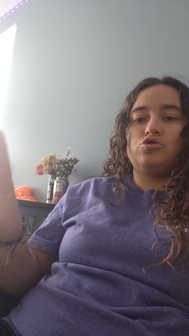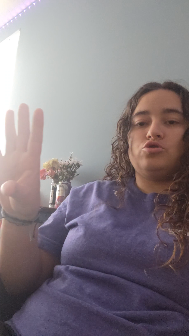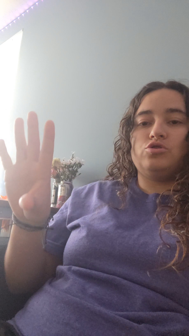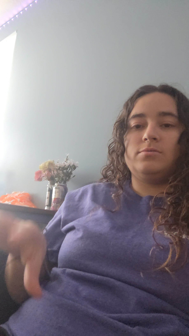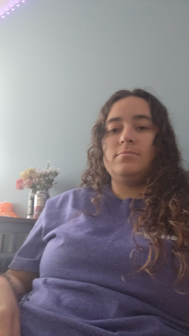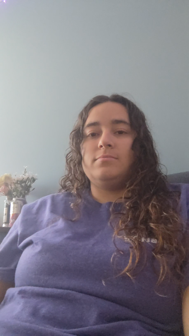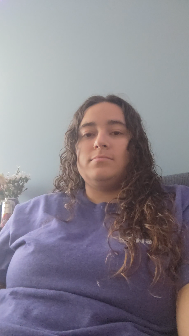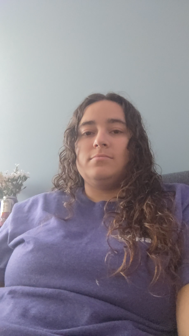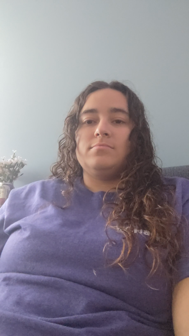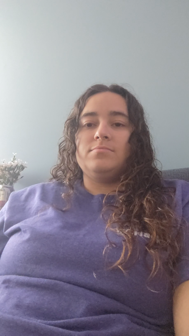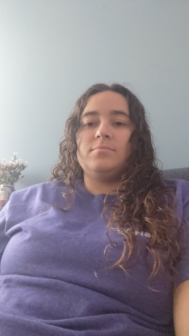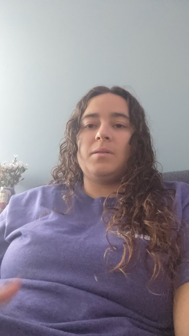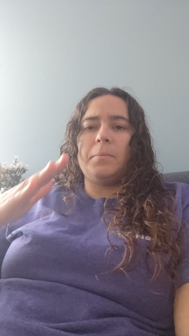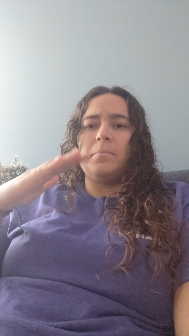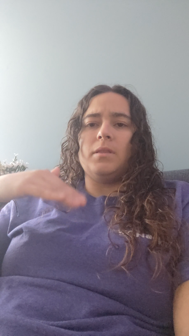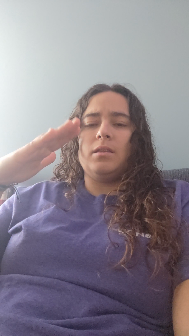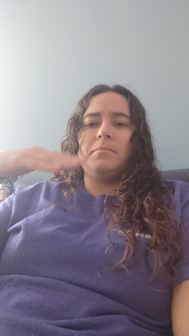build